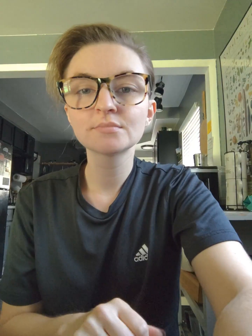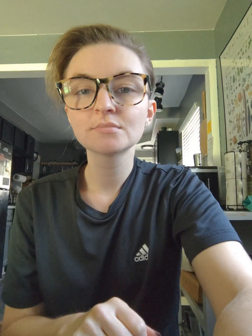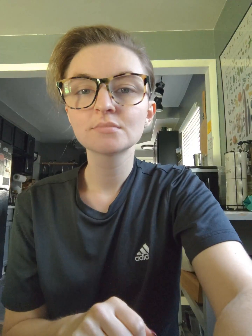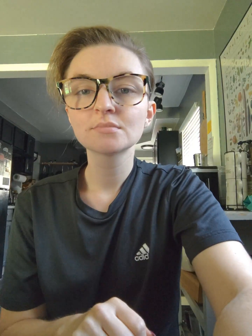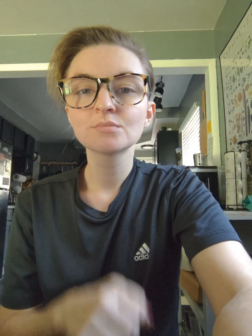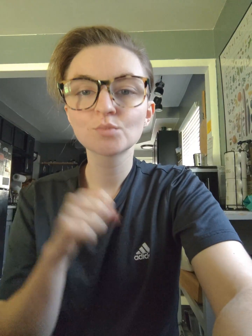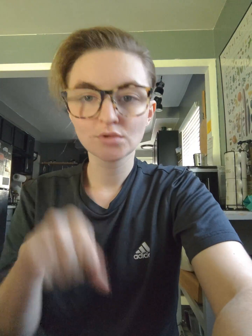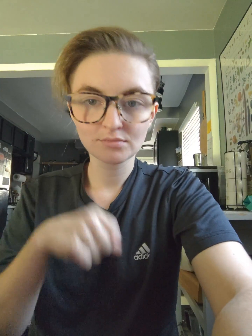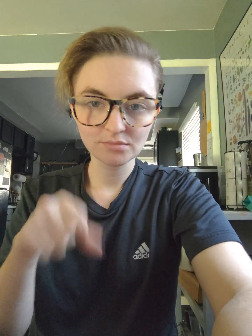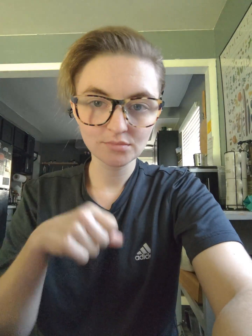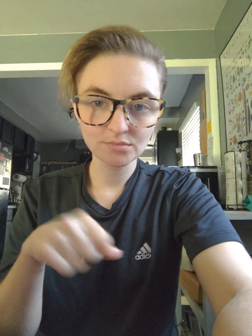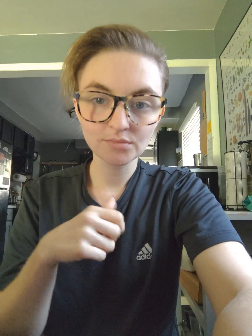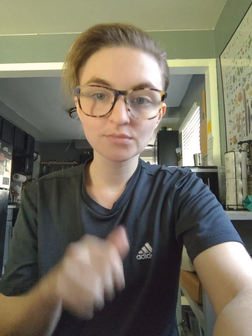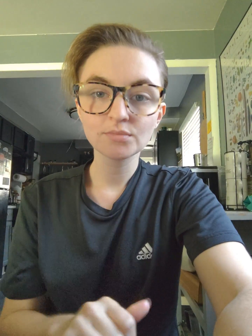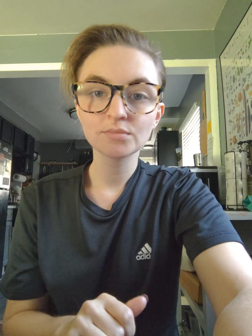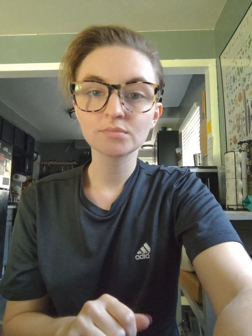bicycle